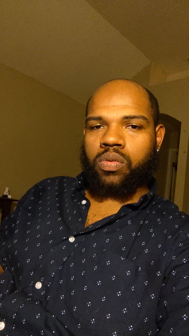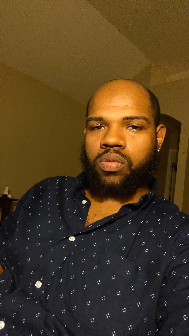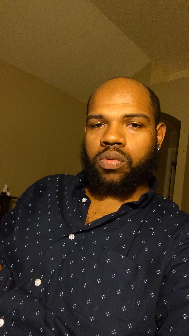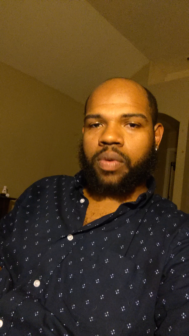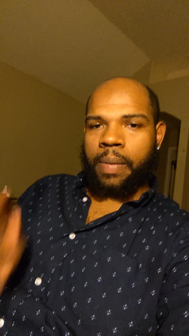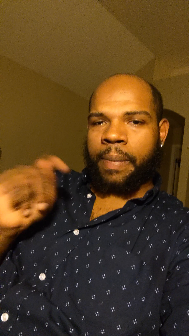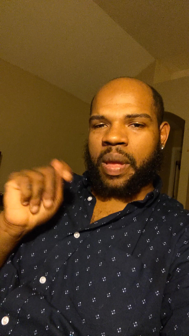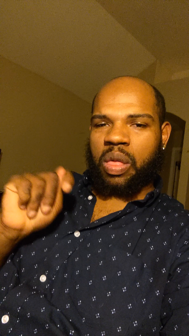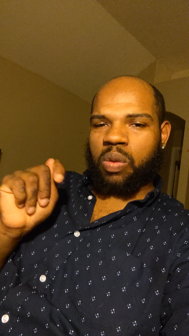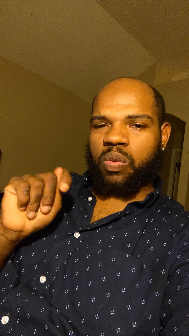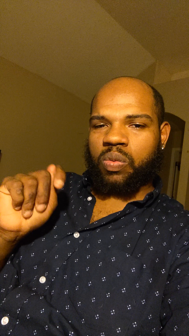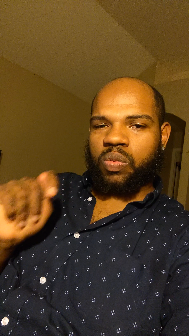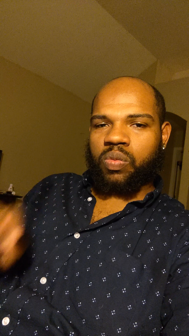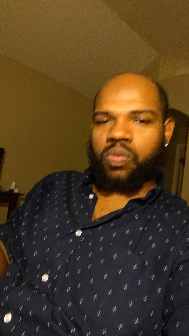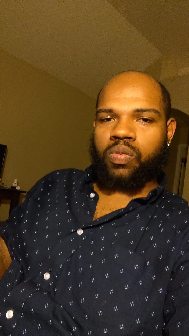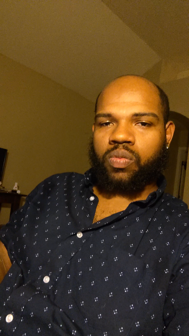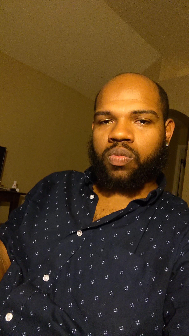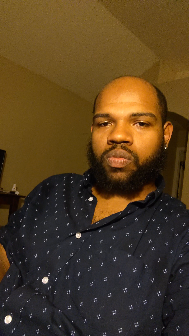bathroom